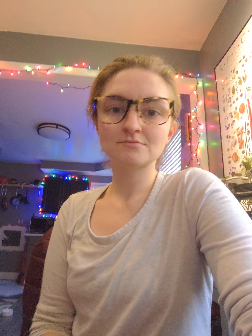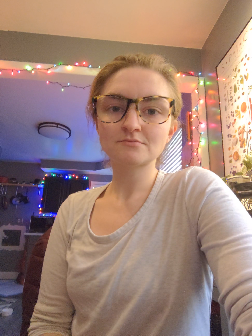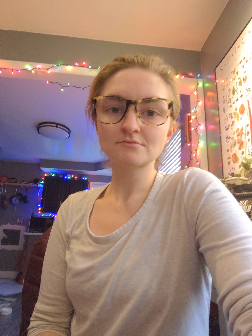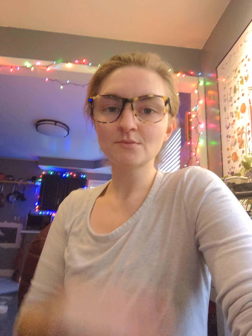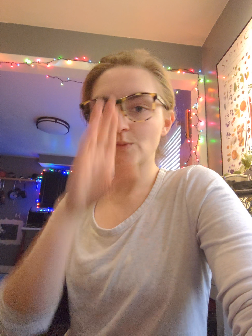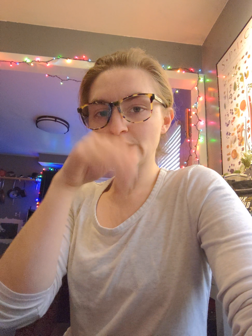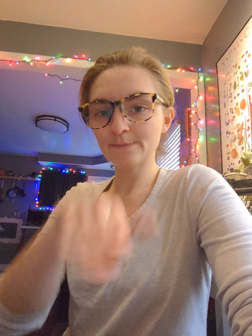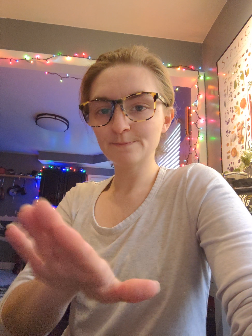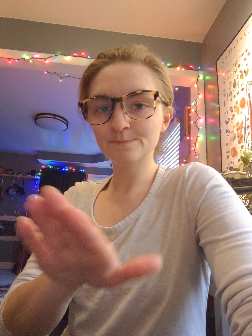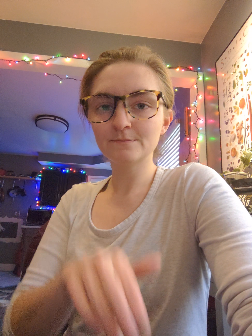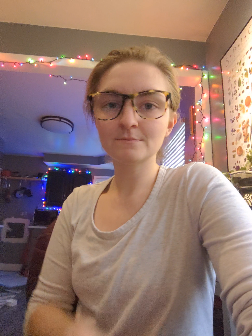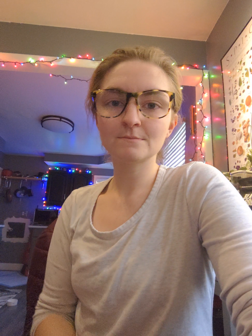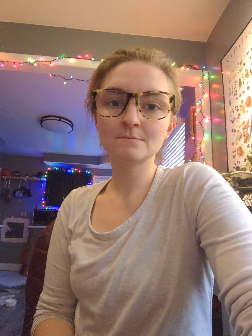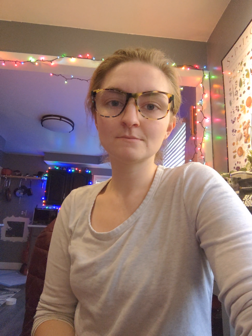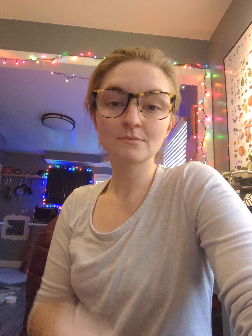elephant